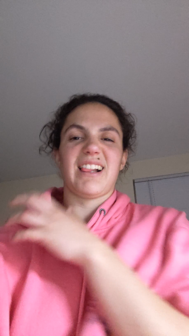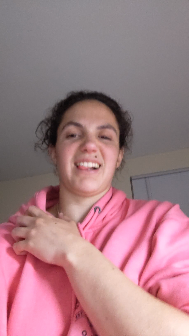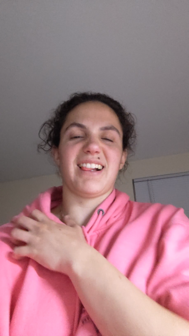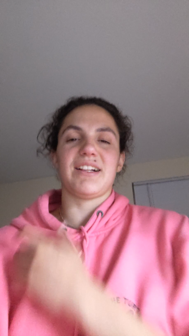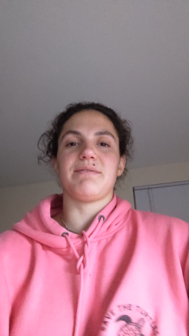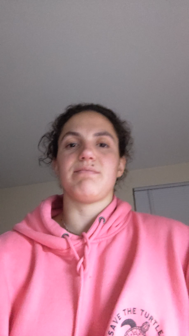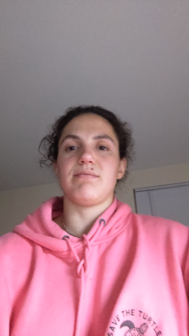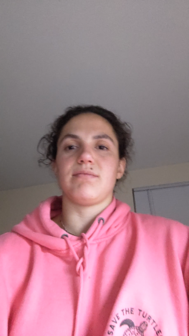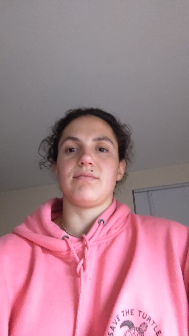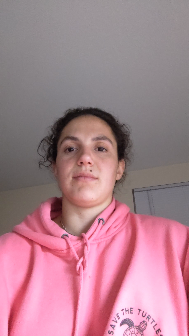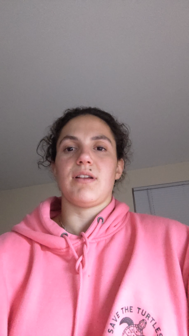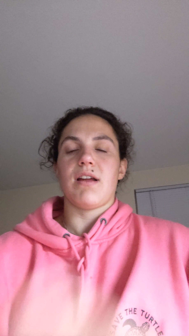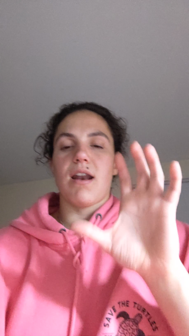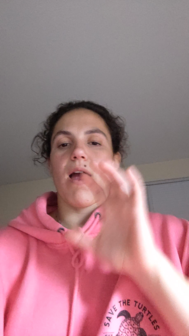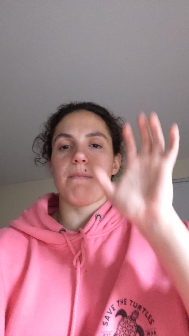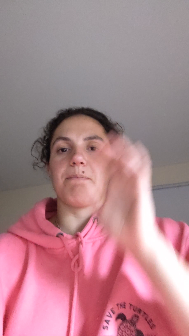climb